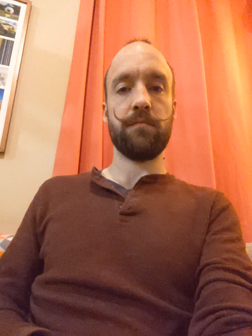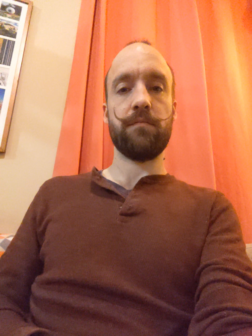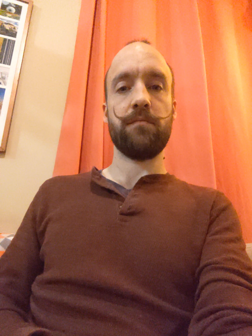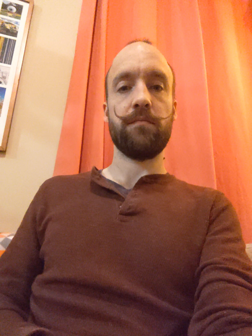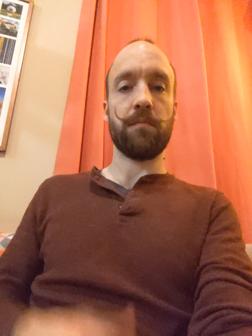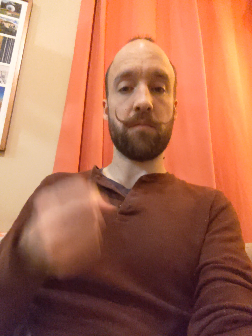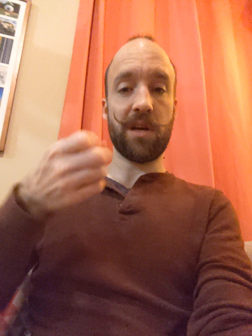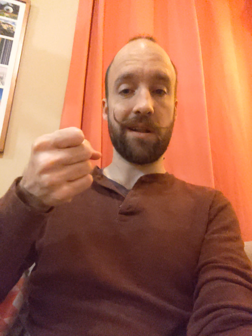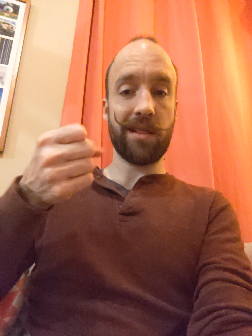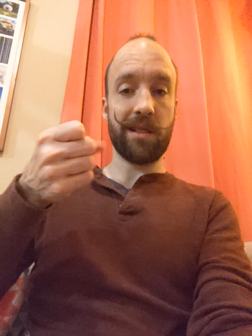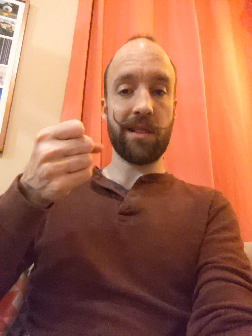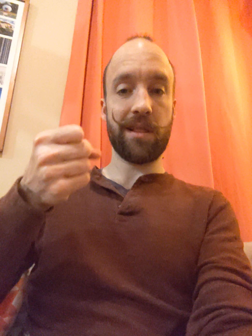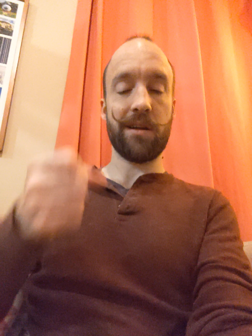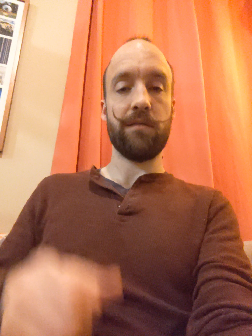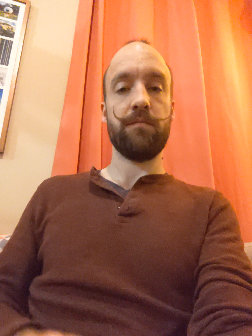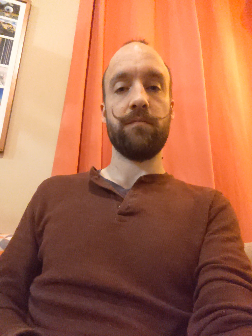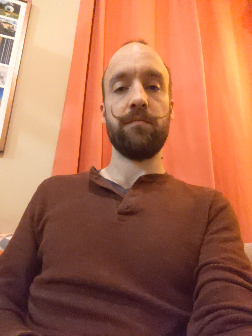milk